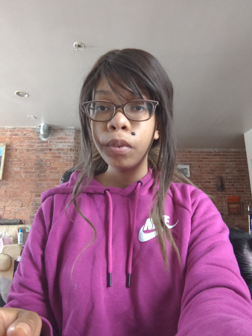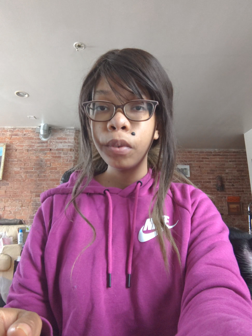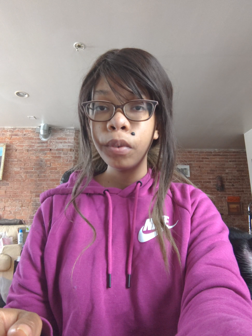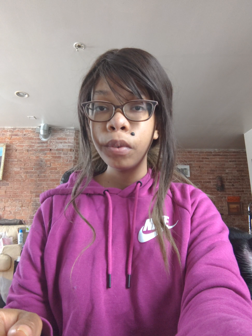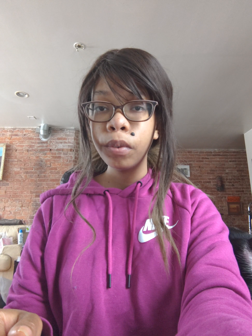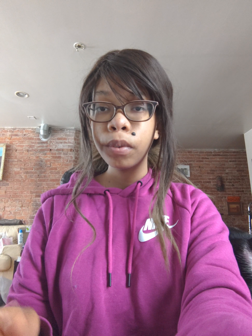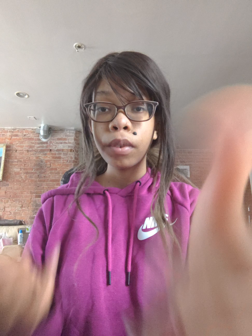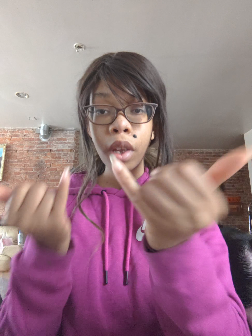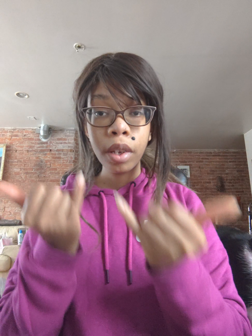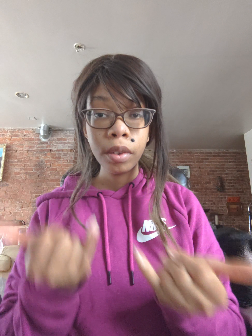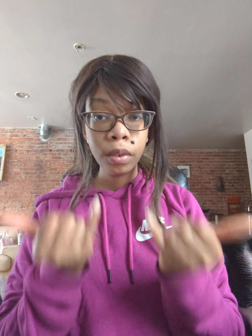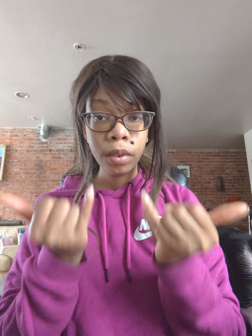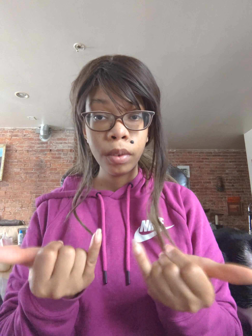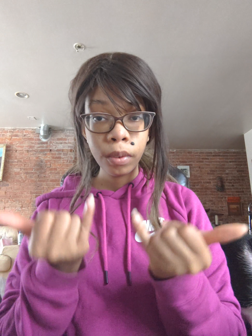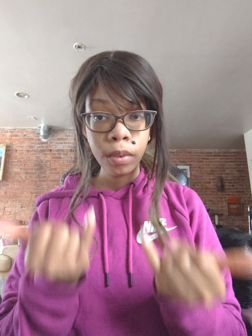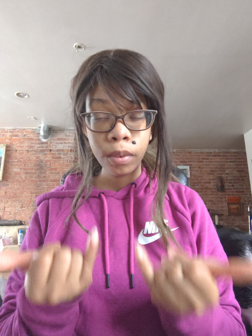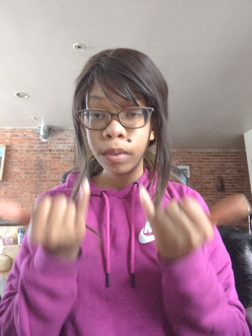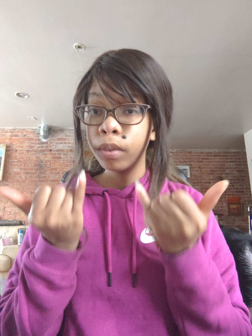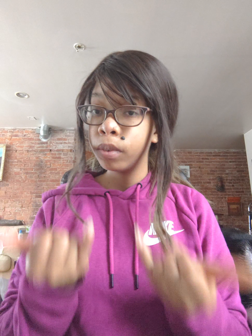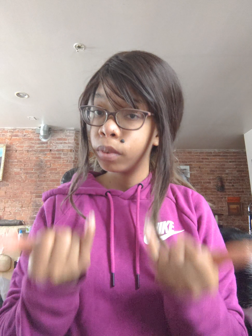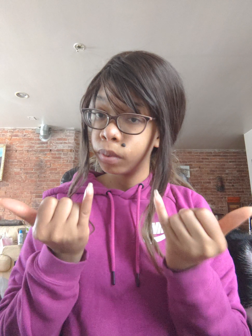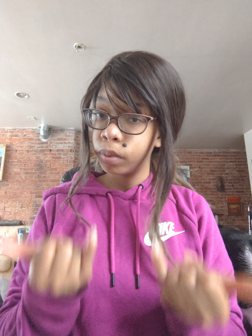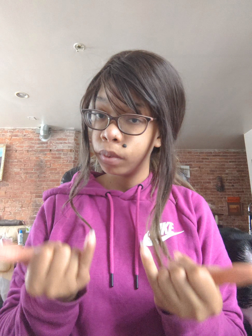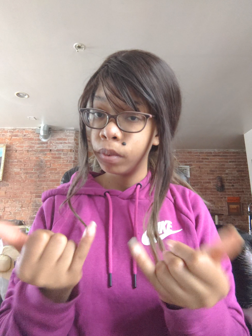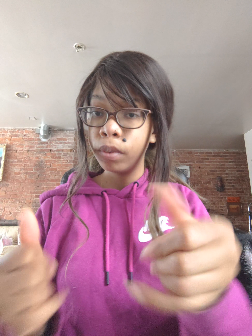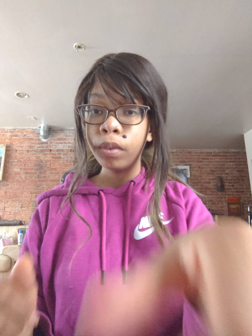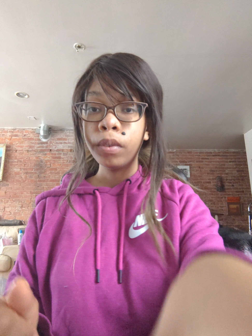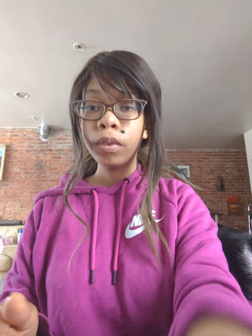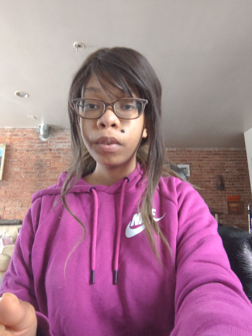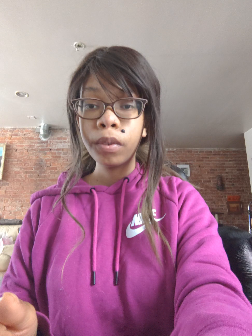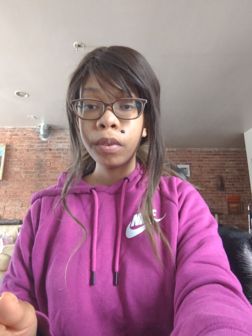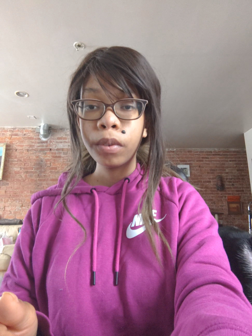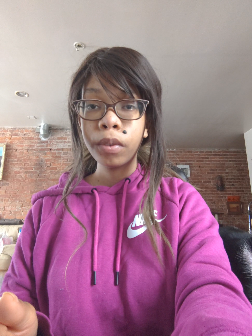now